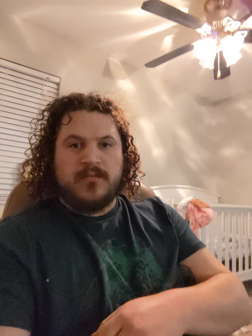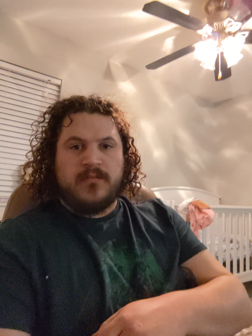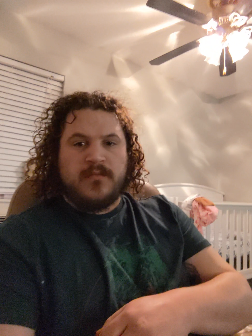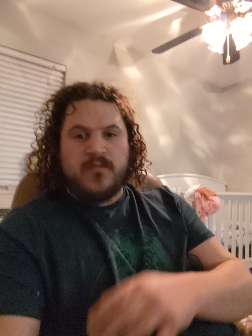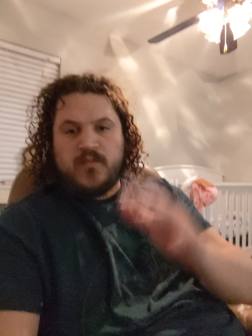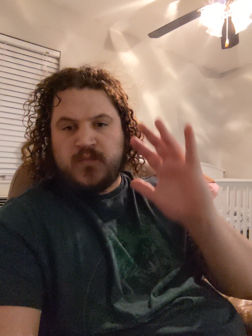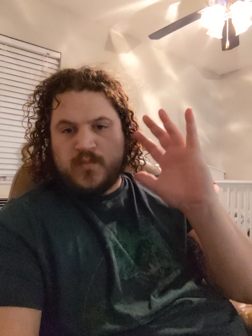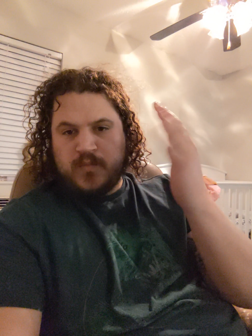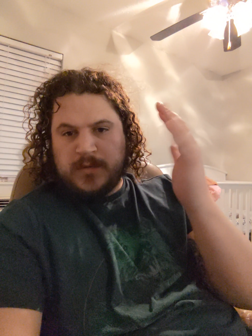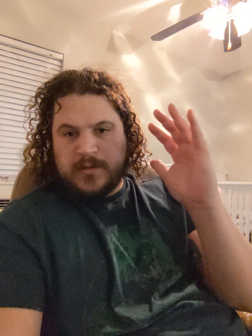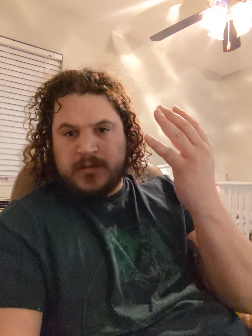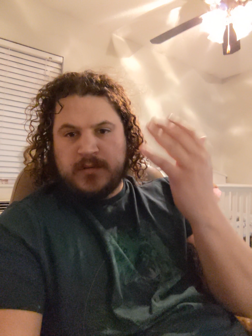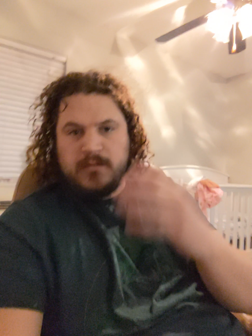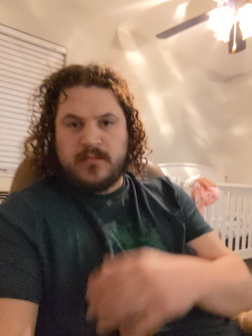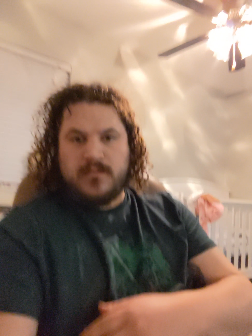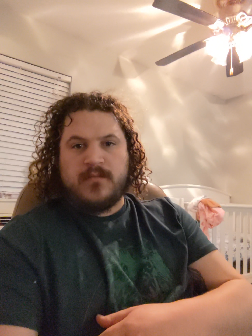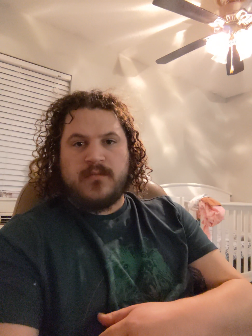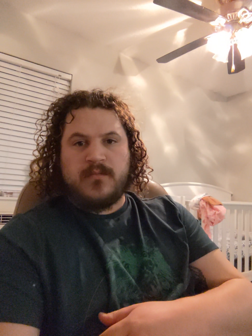tree